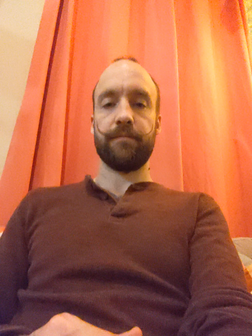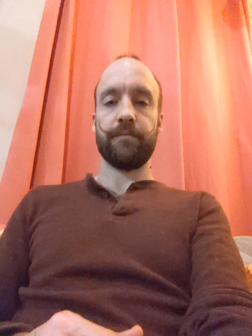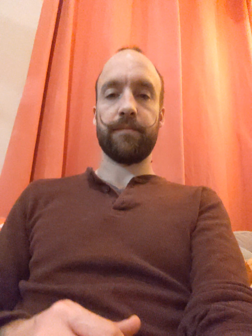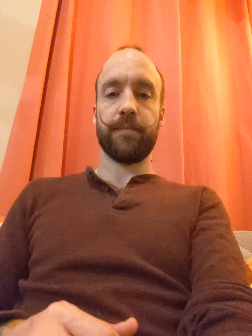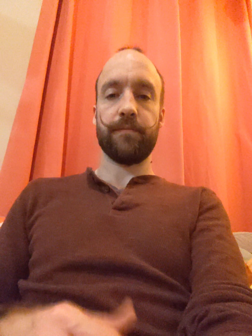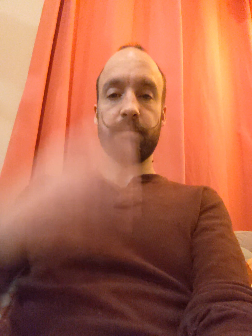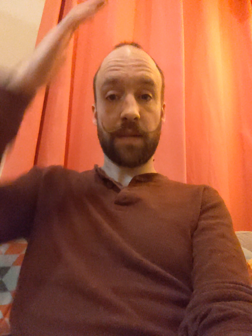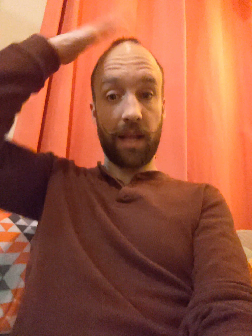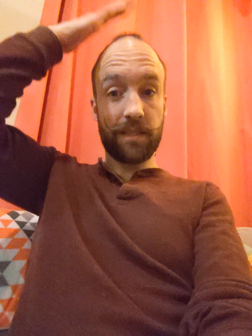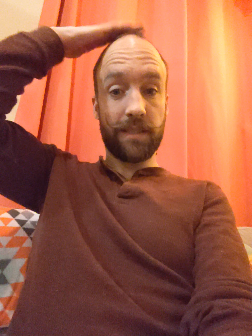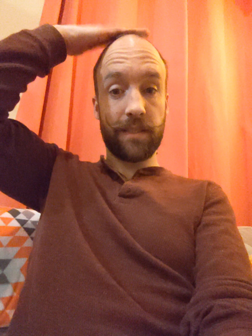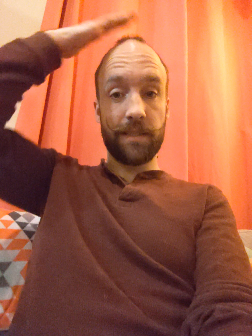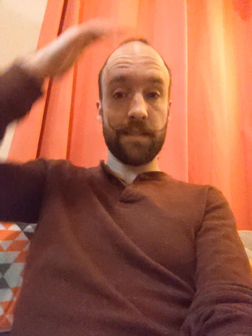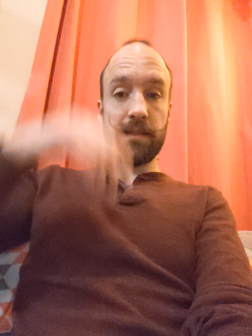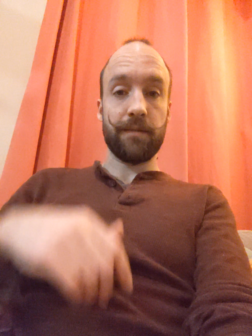hat